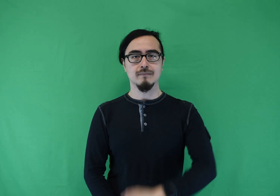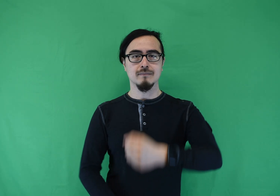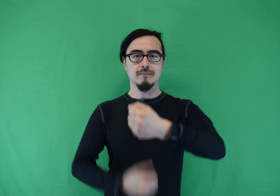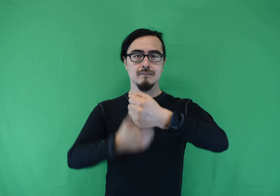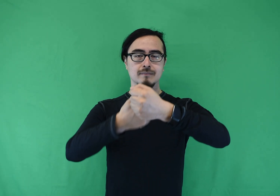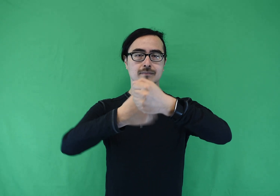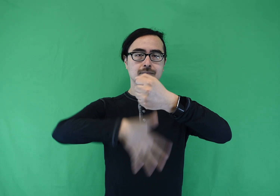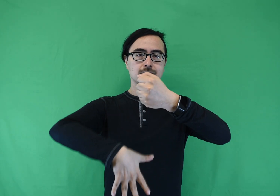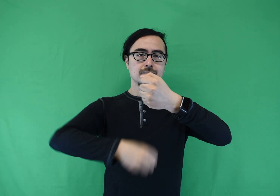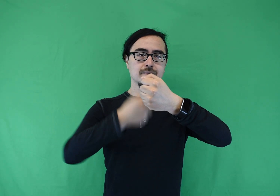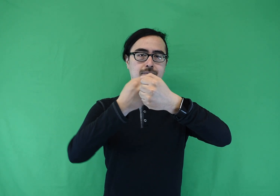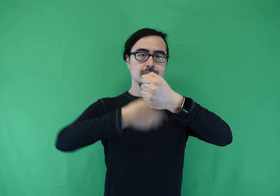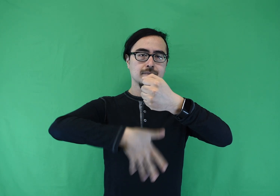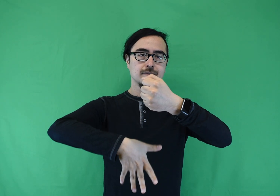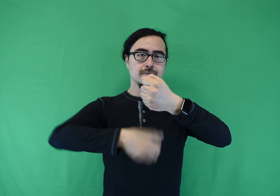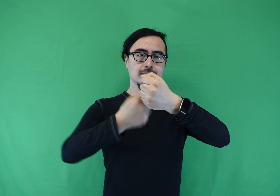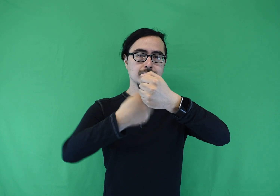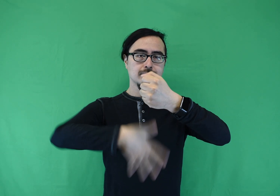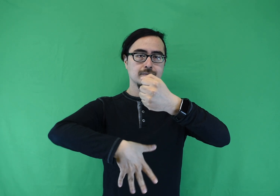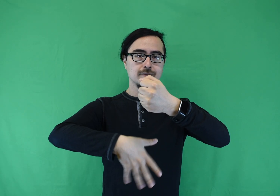diarrea